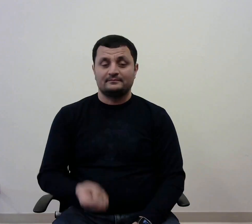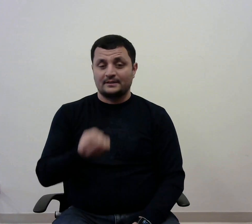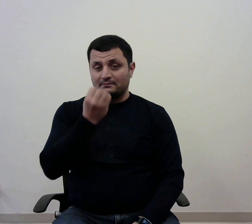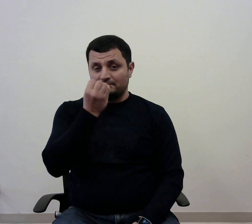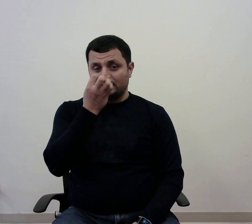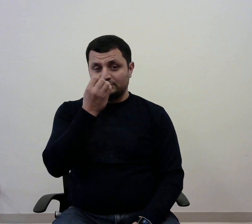bakı